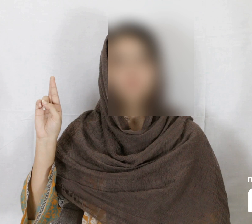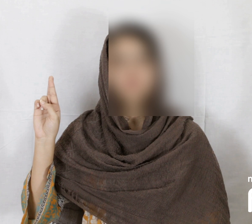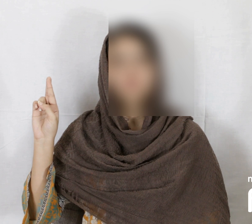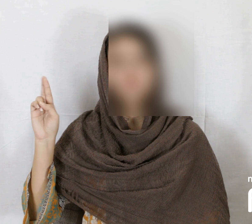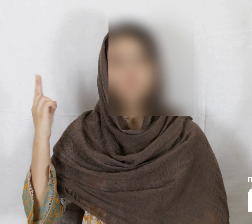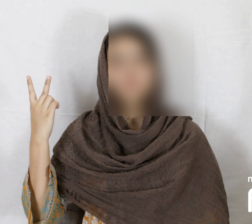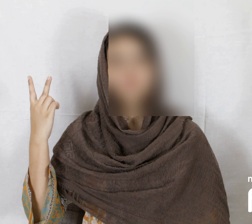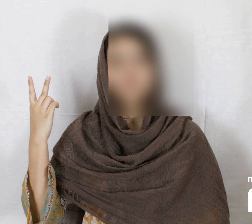ڑ